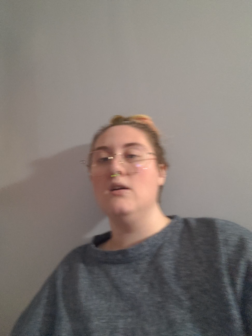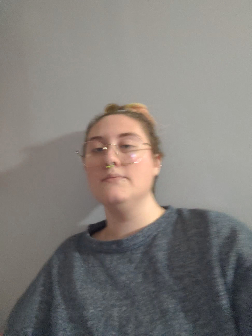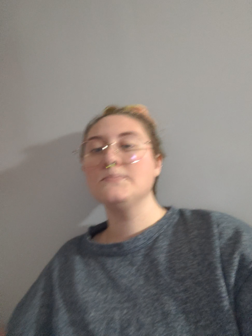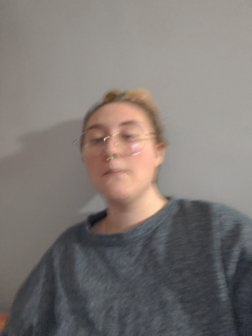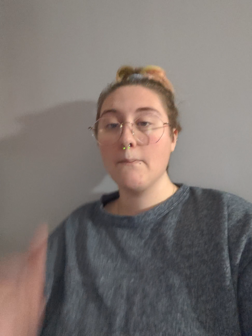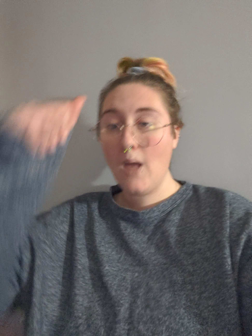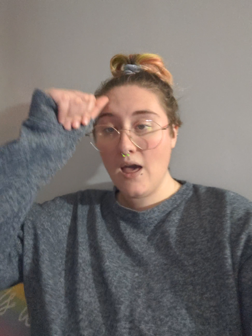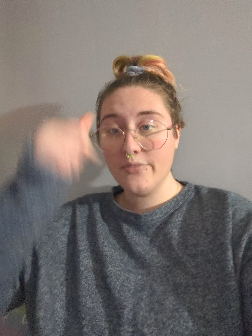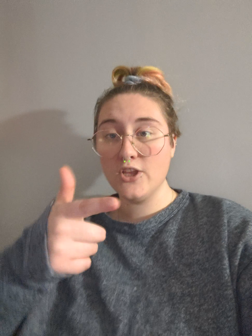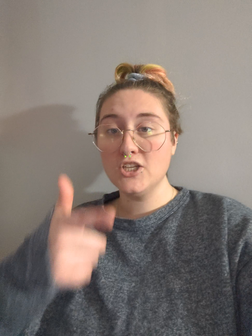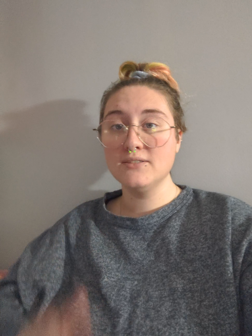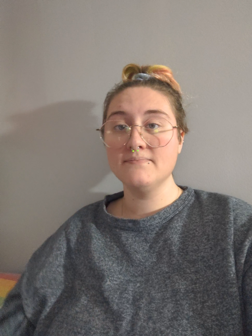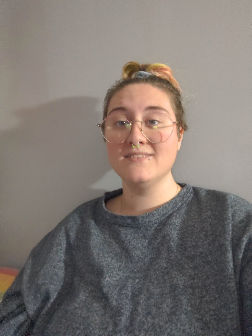brother